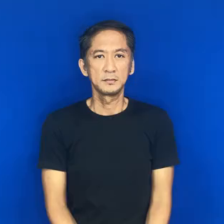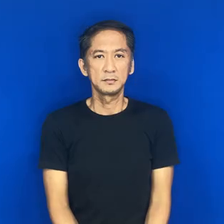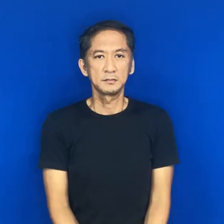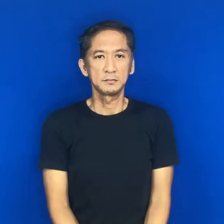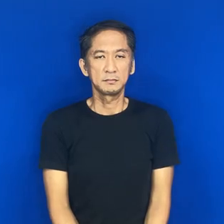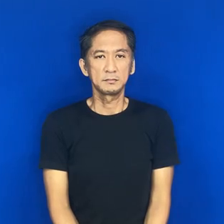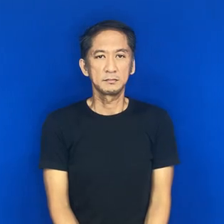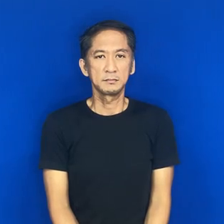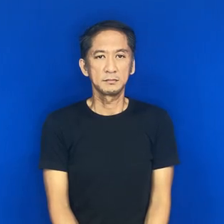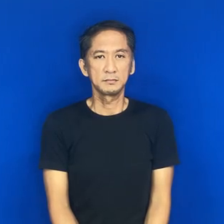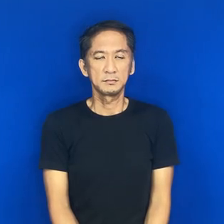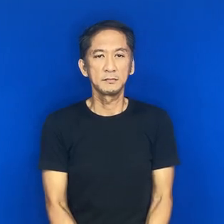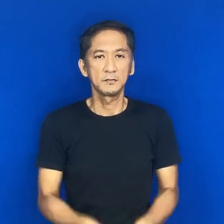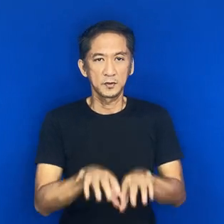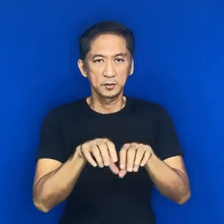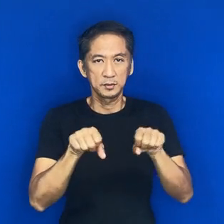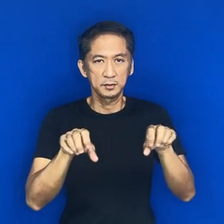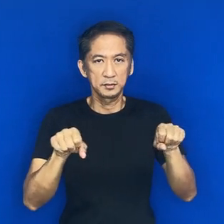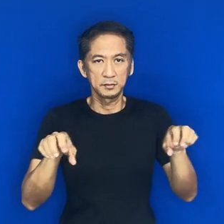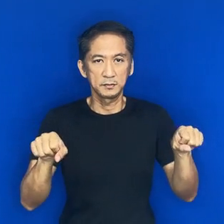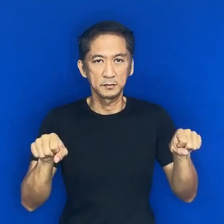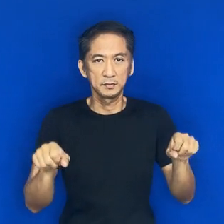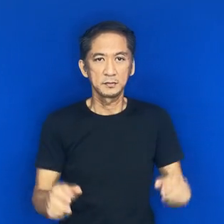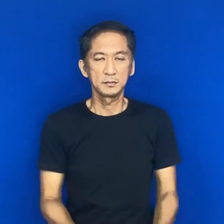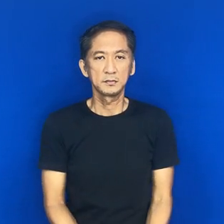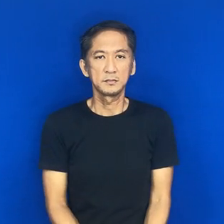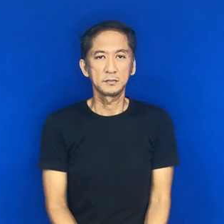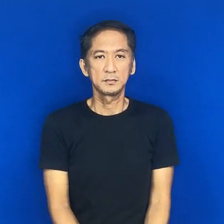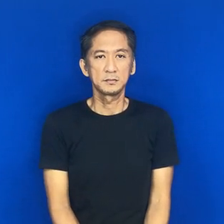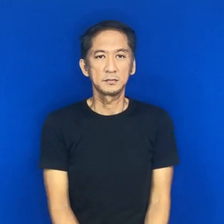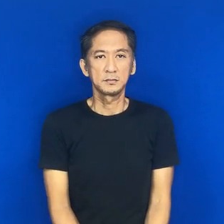longanisa